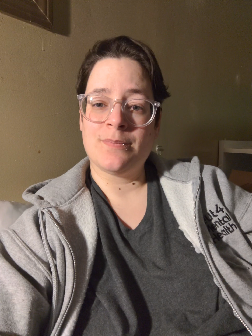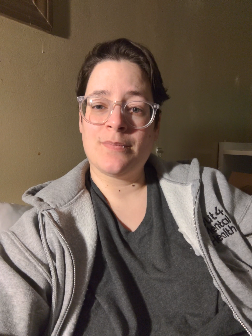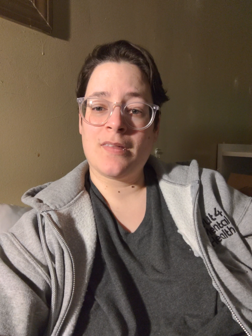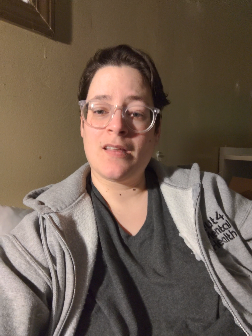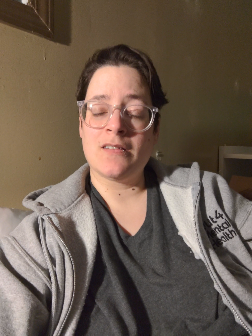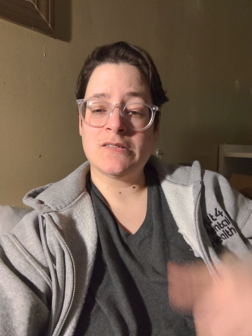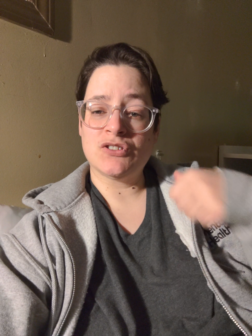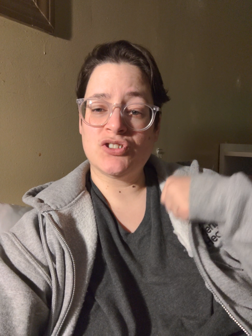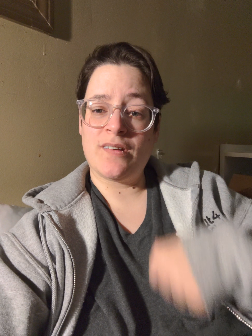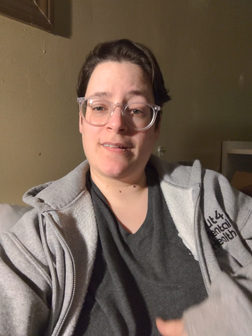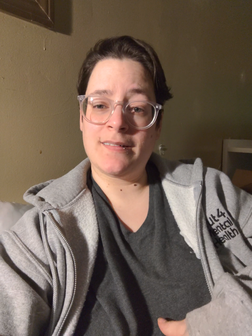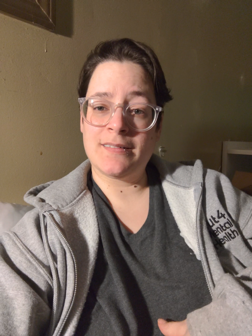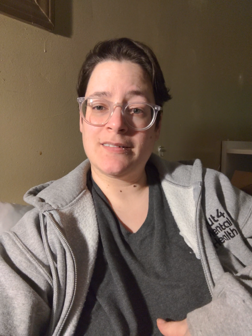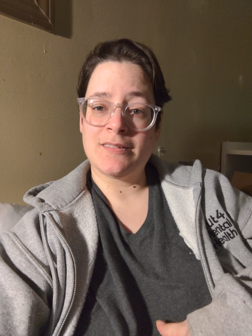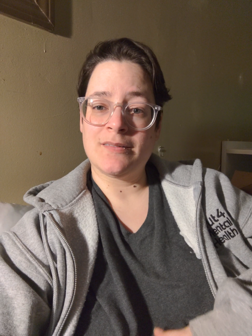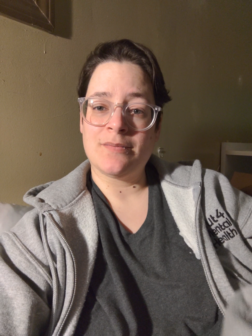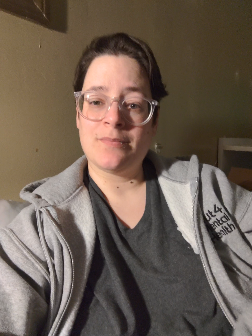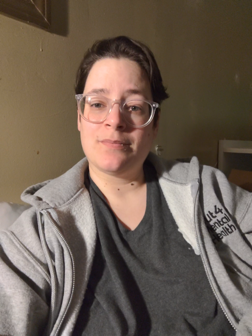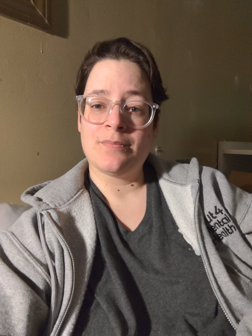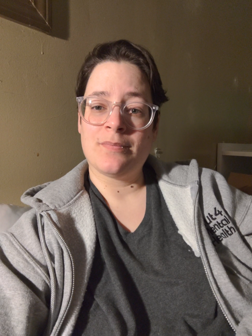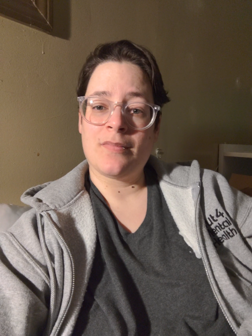jacket